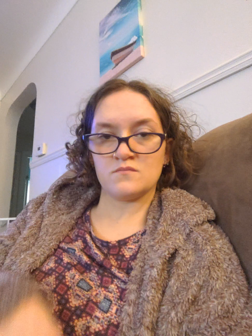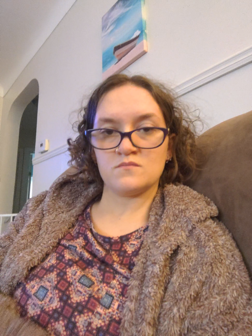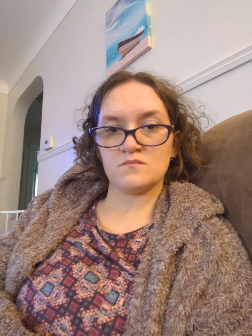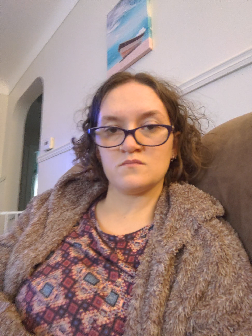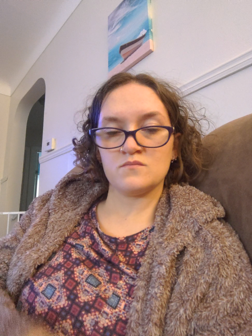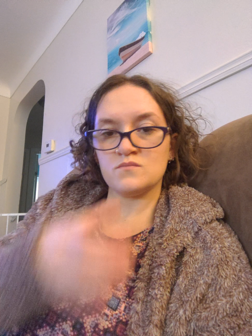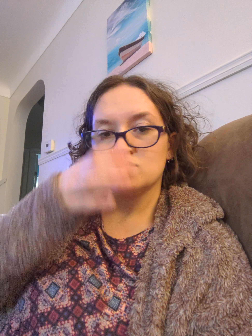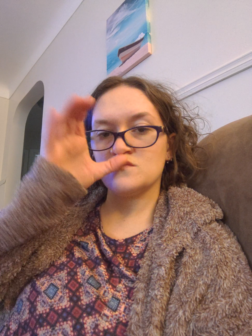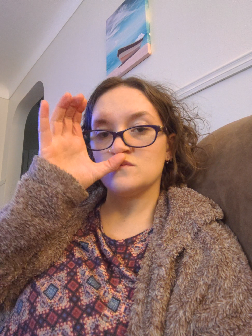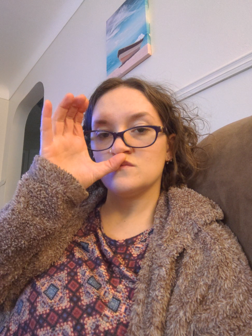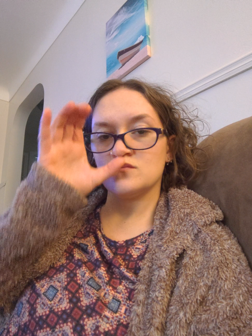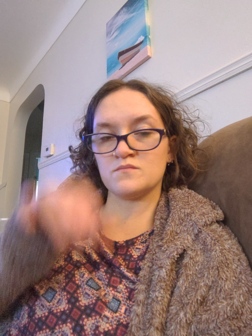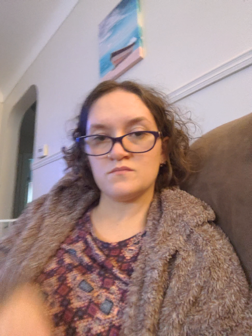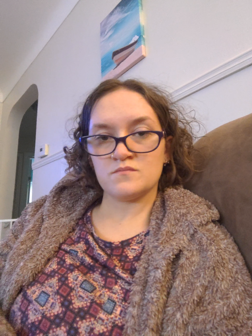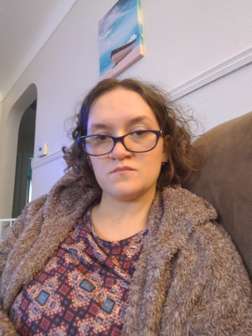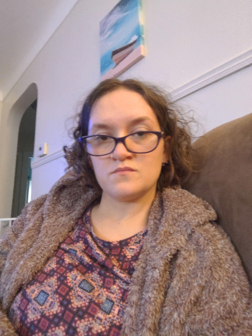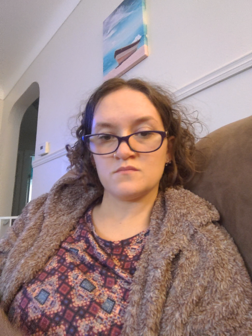drink